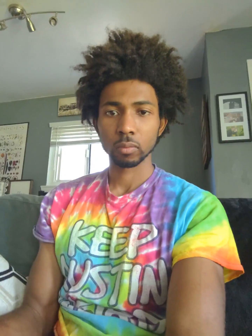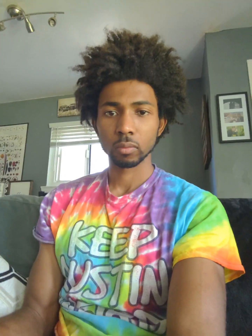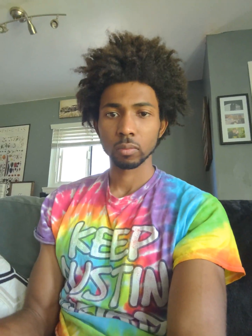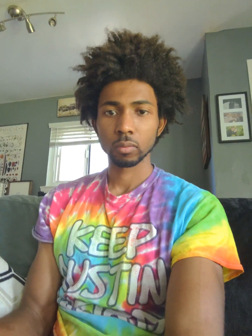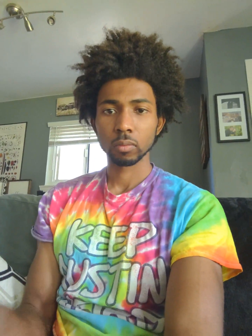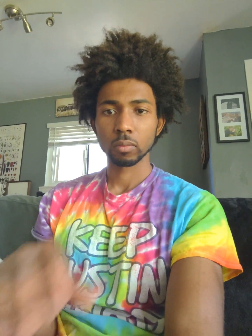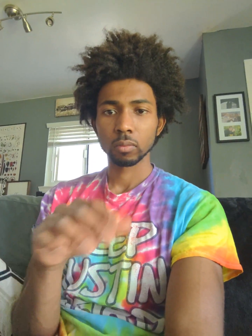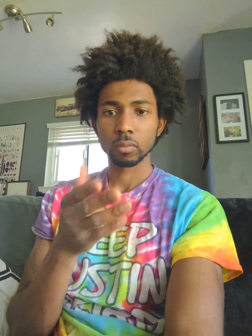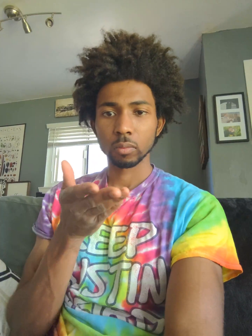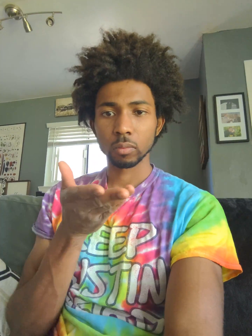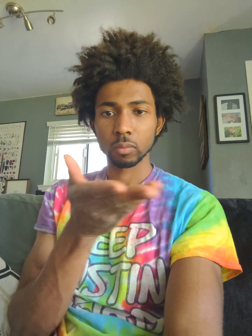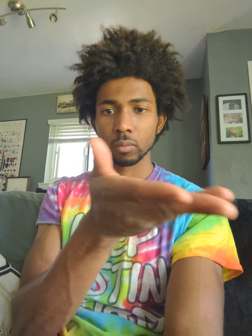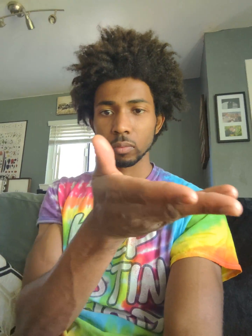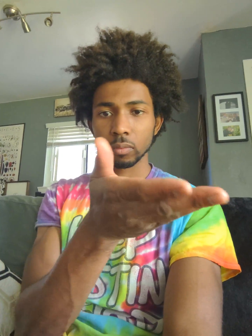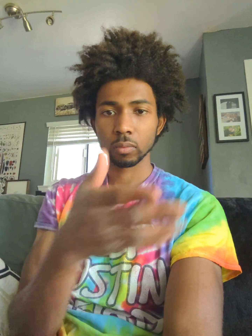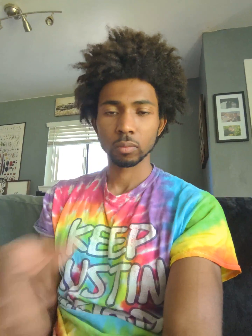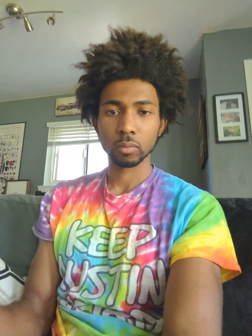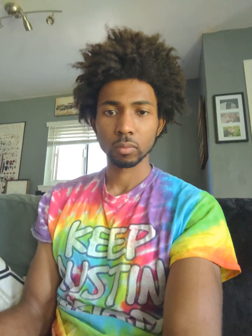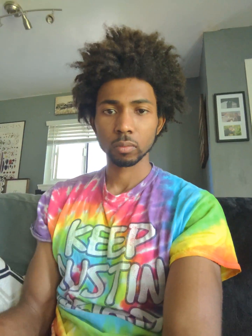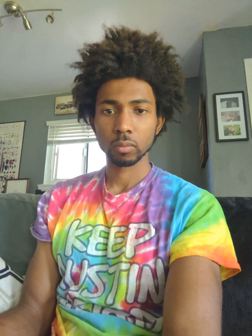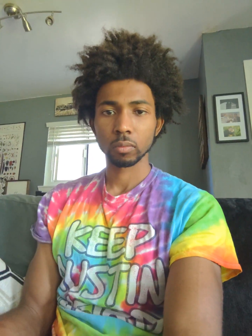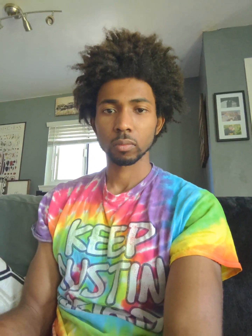oven